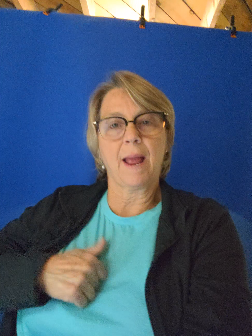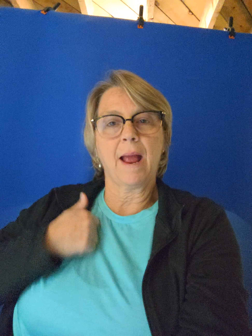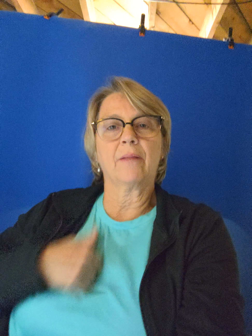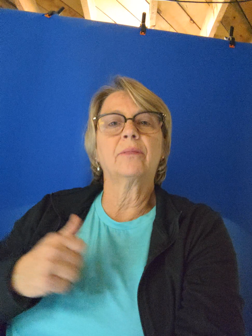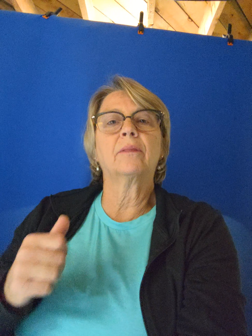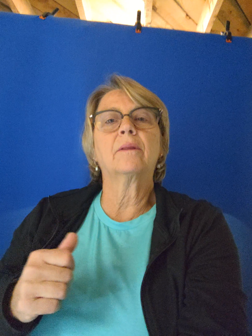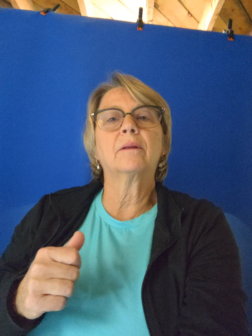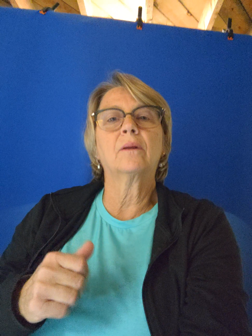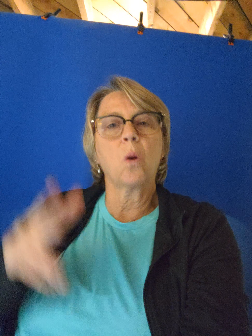bath